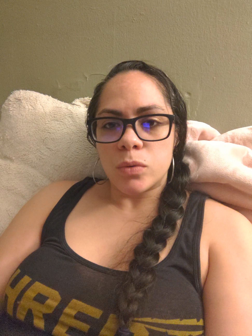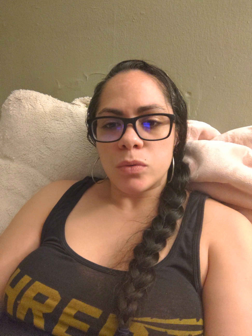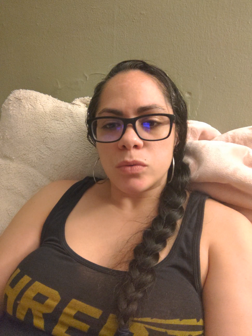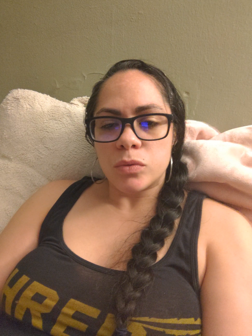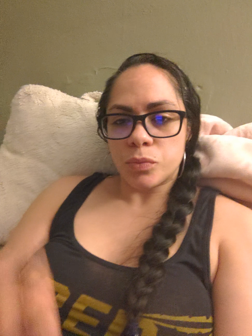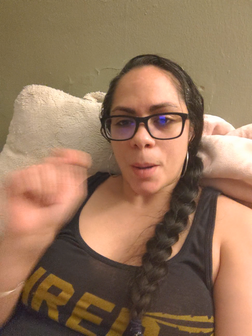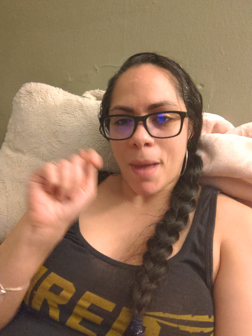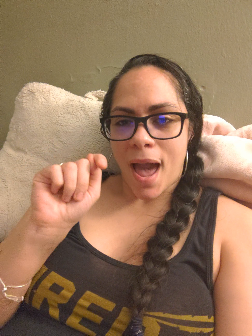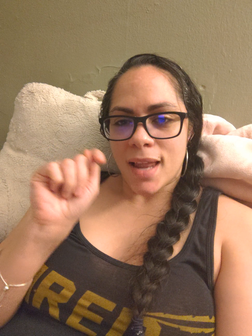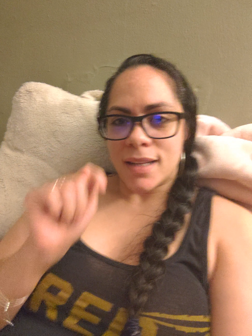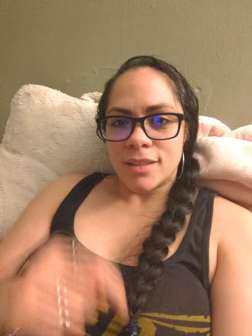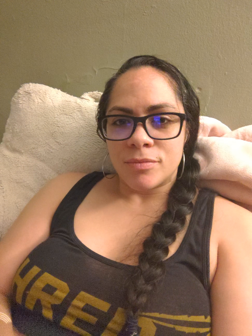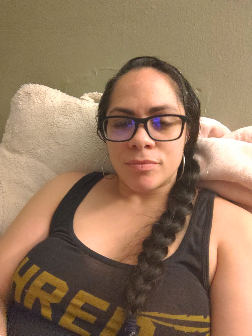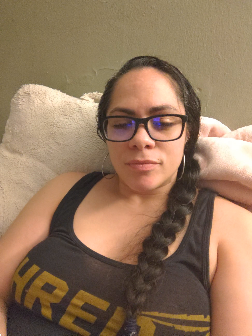potty